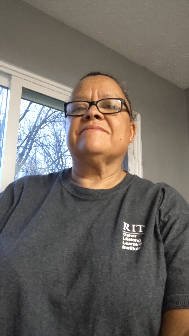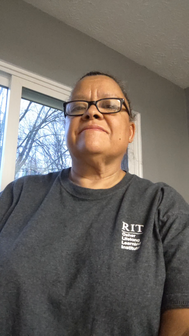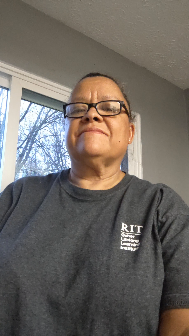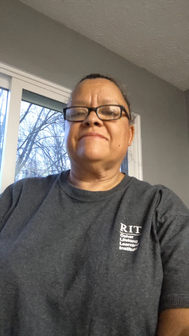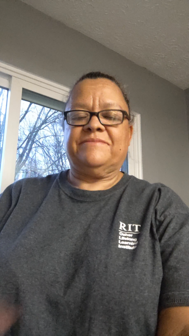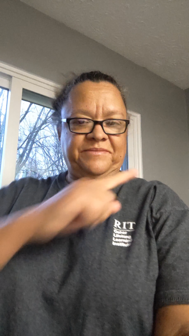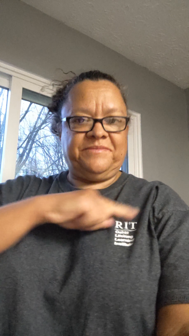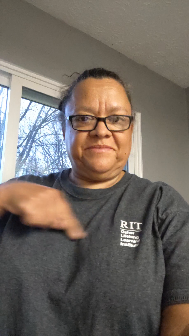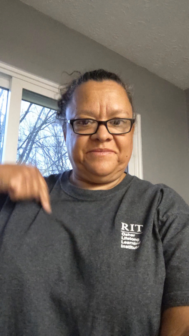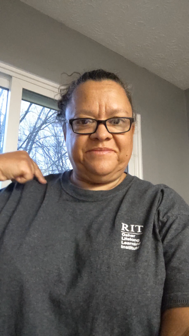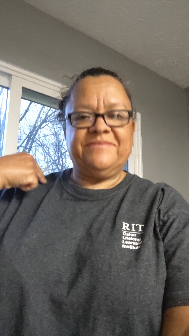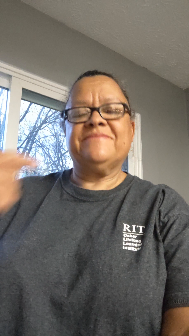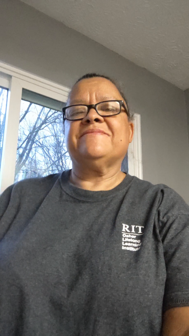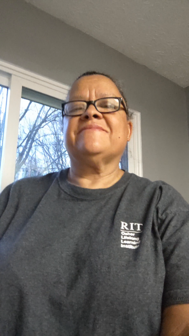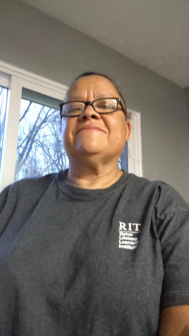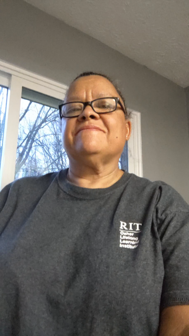bib